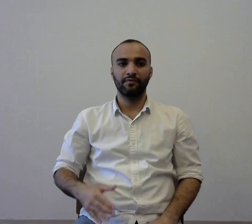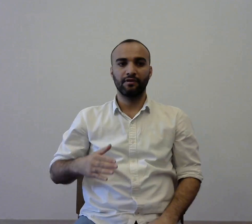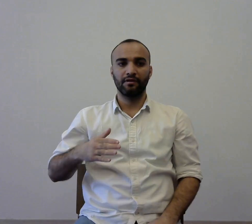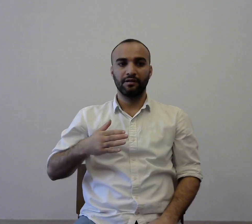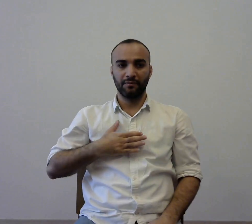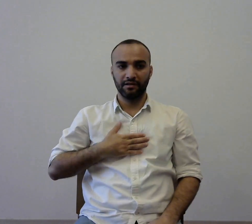mən